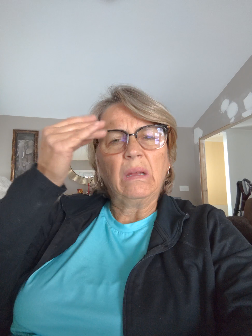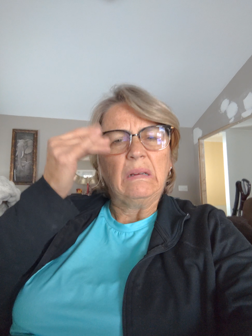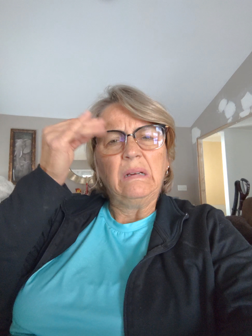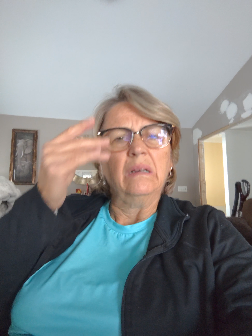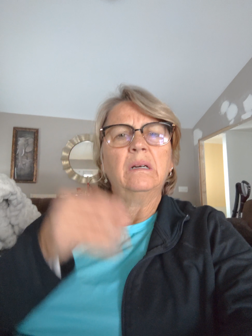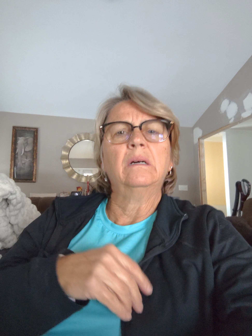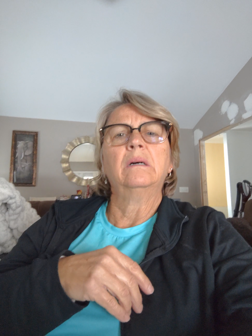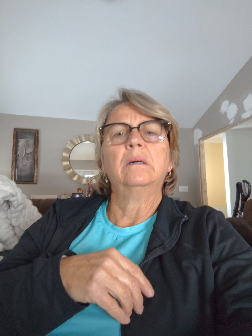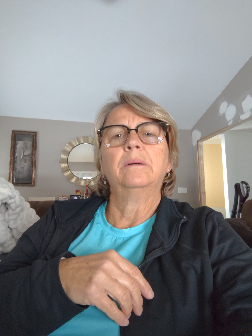think